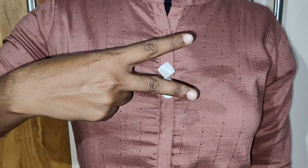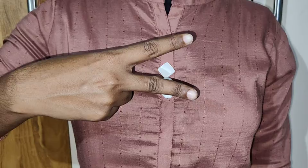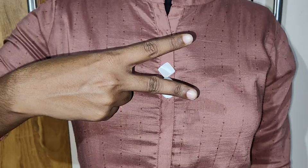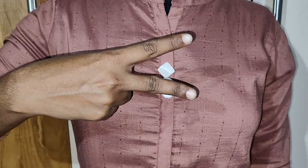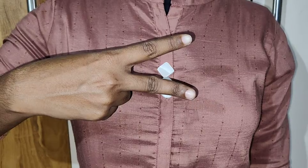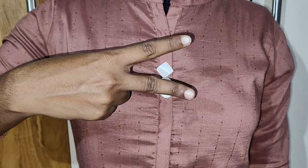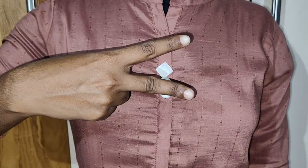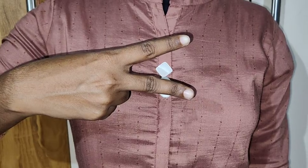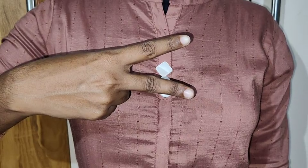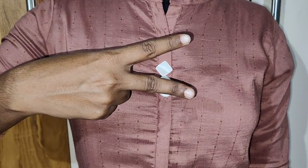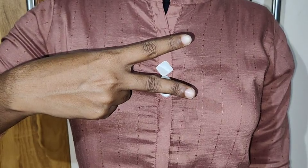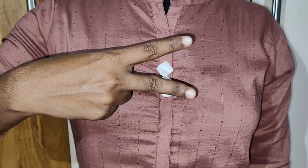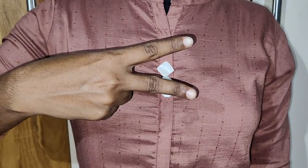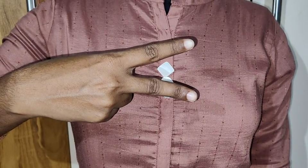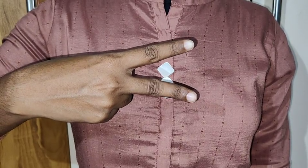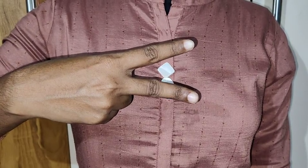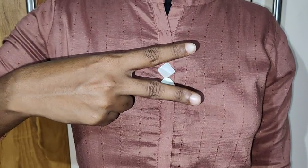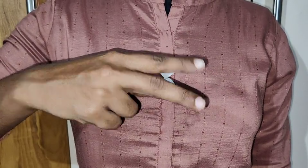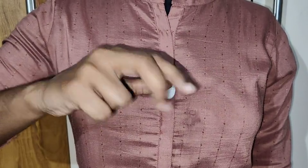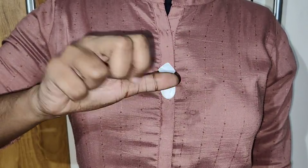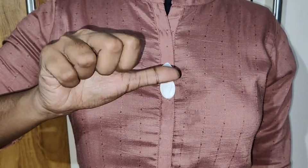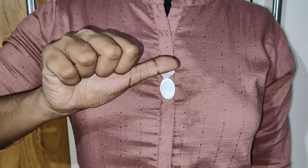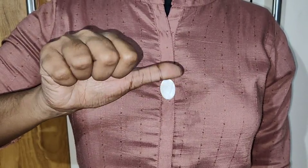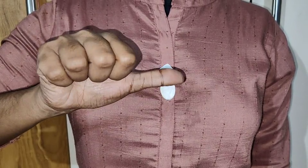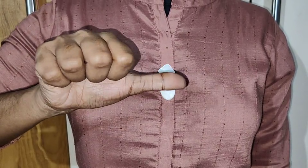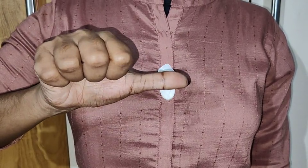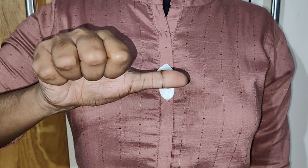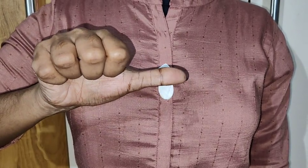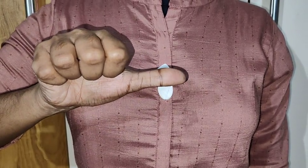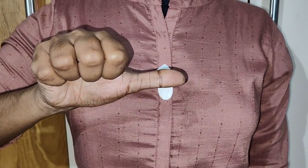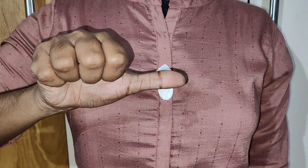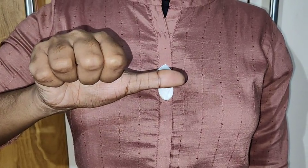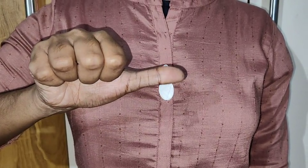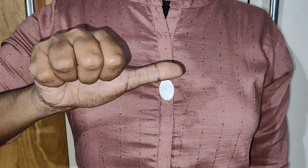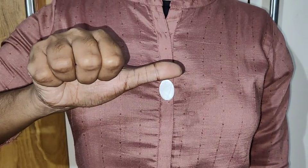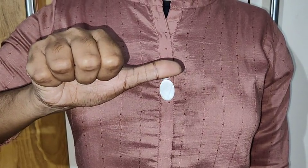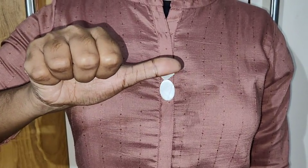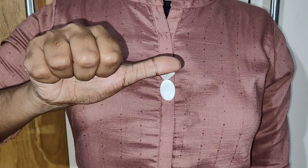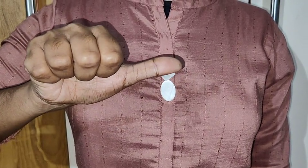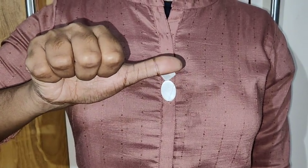ഐ